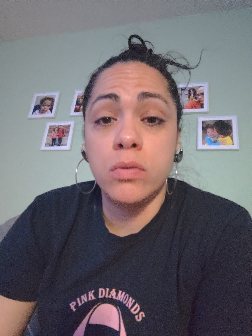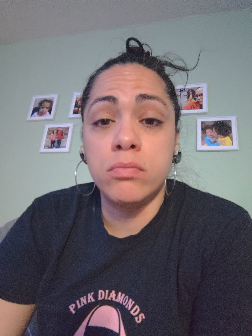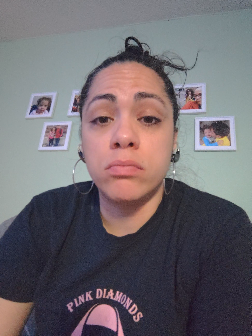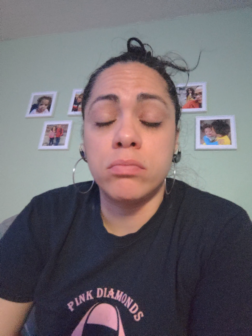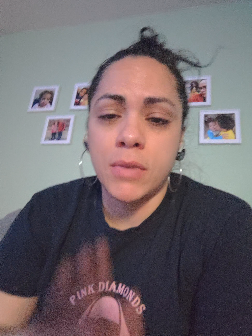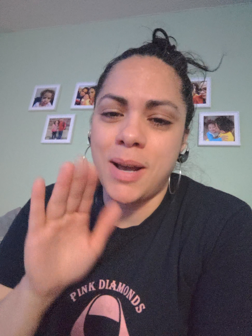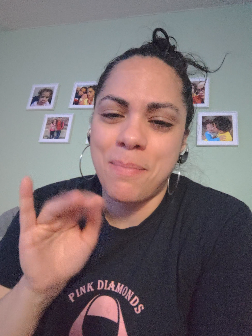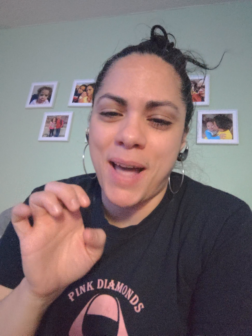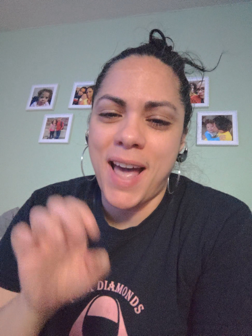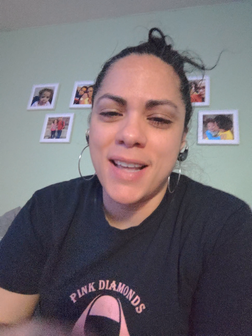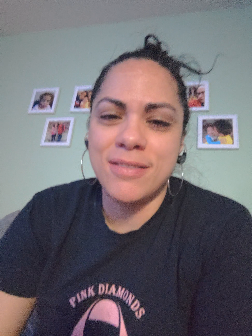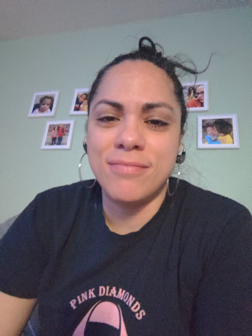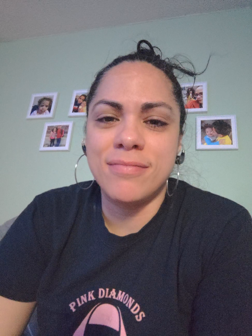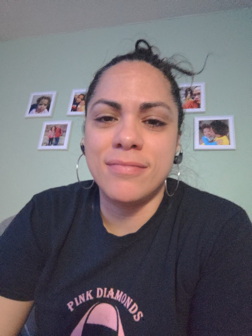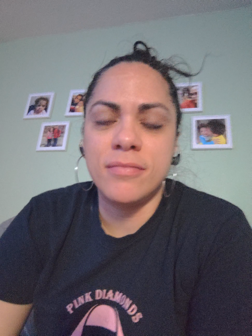bye